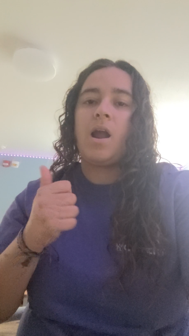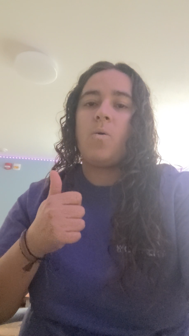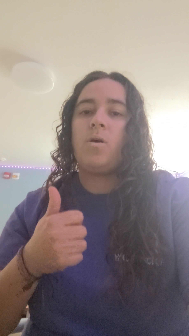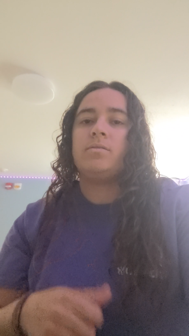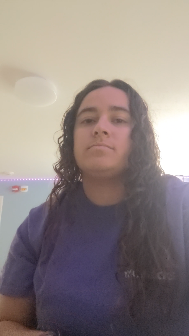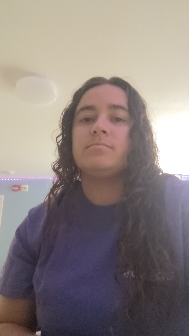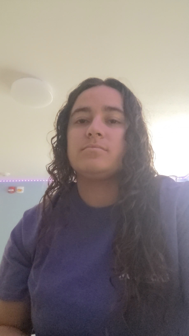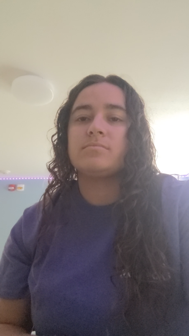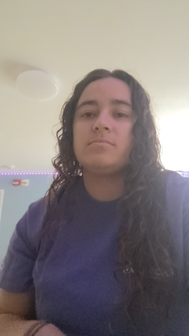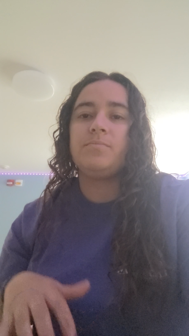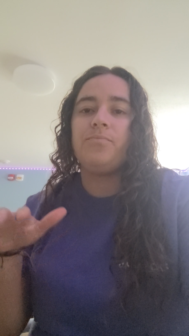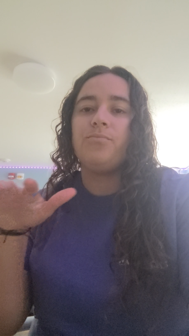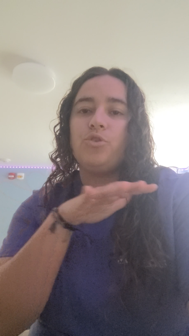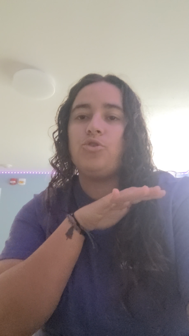full